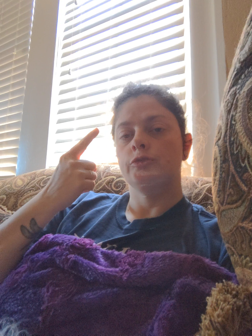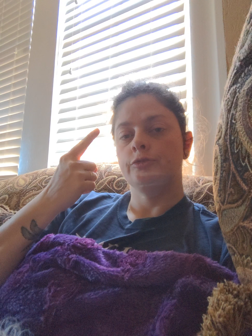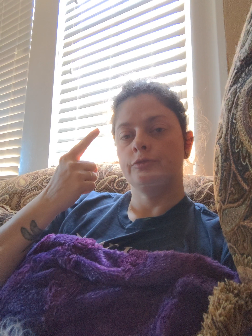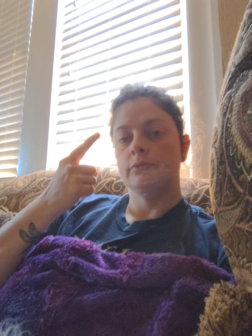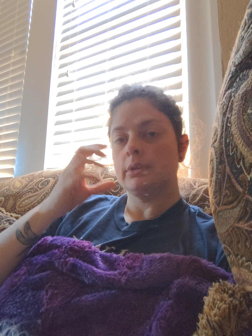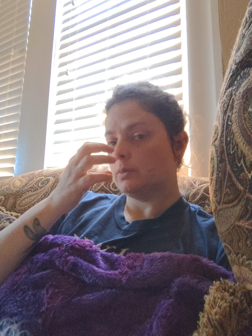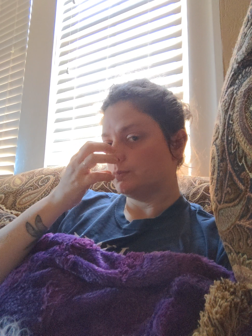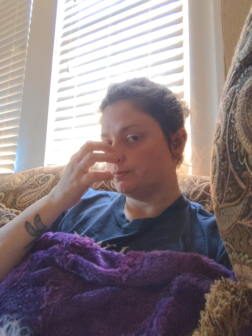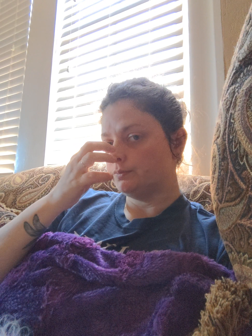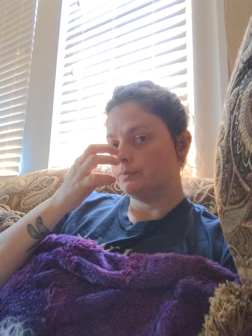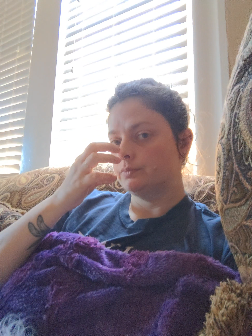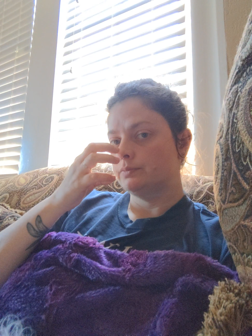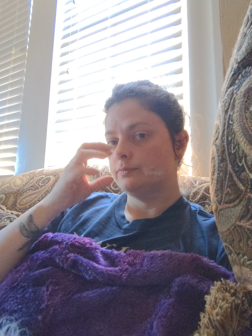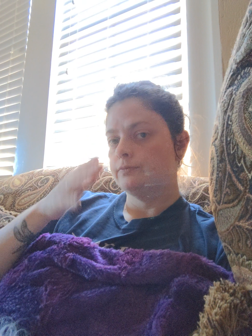clown